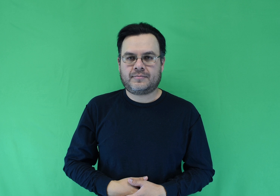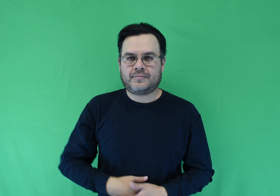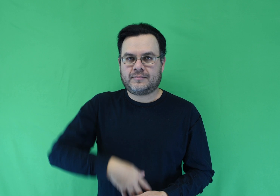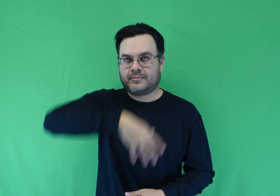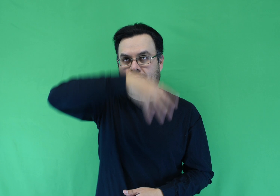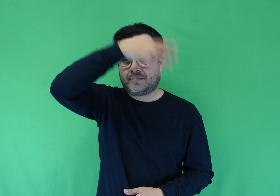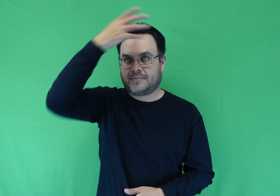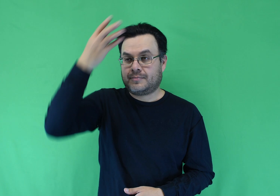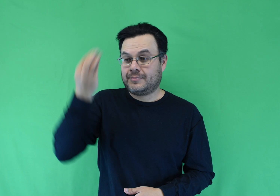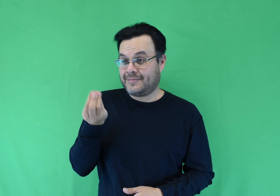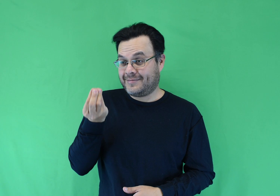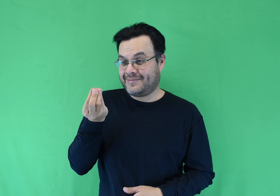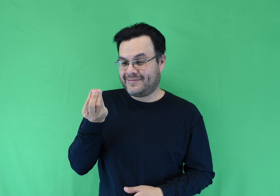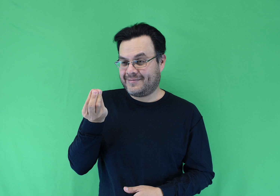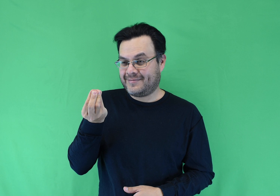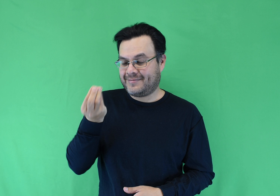bonito